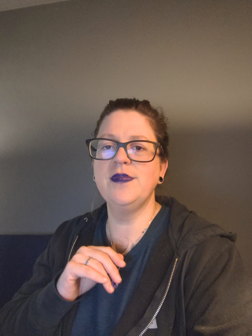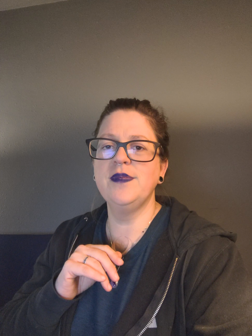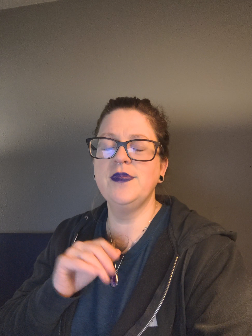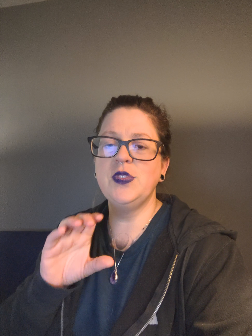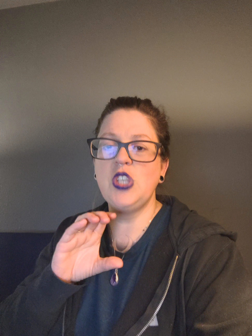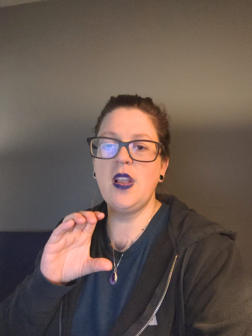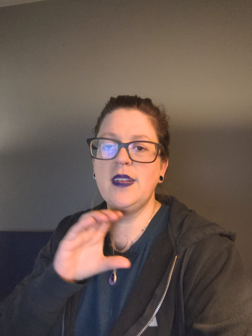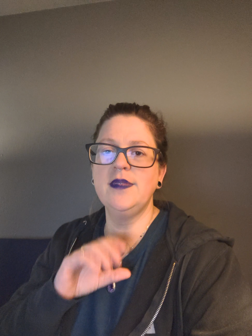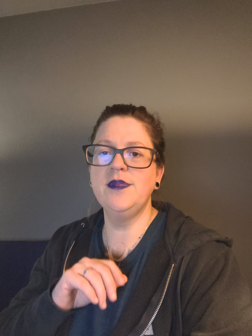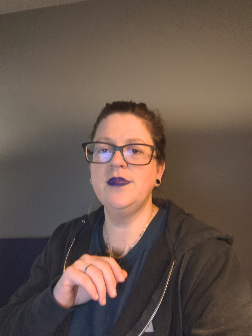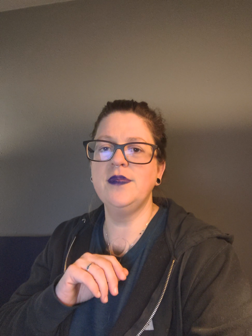chocolate